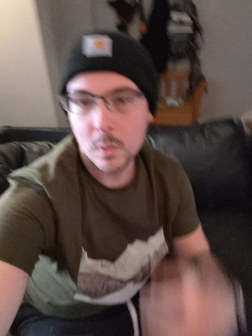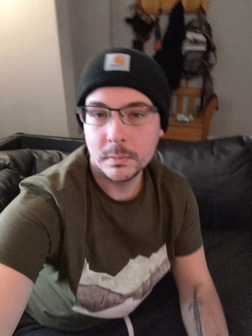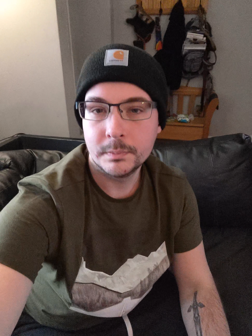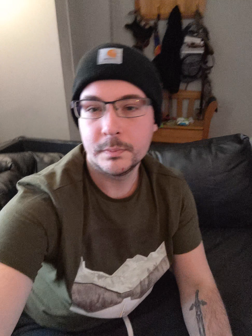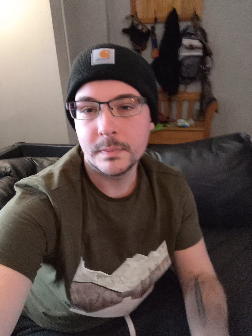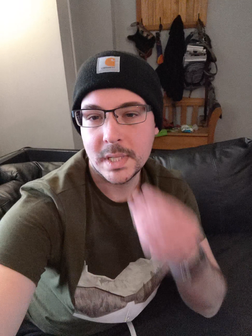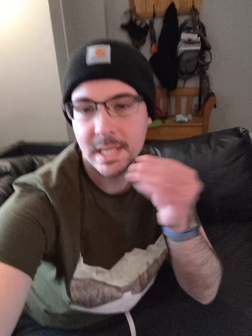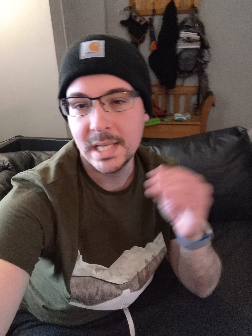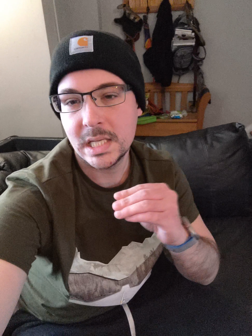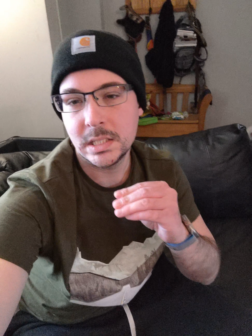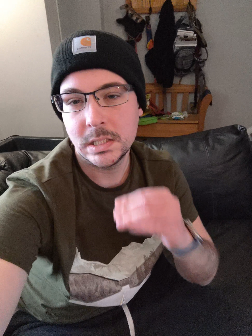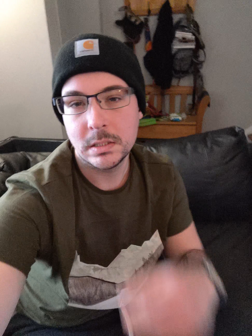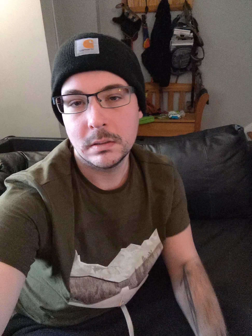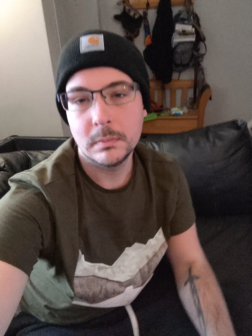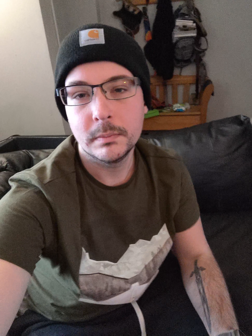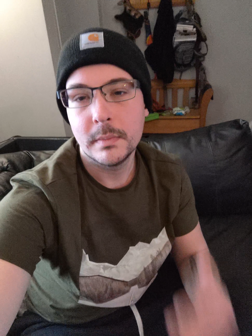kiss